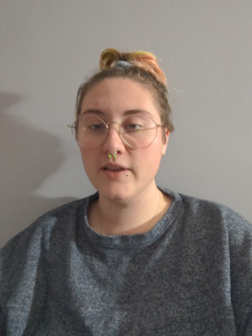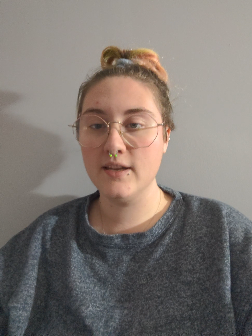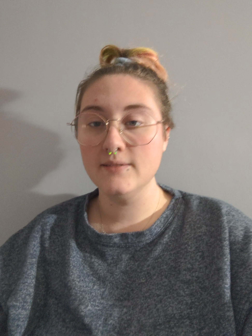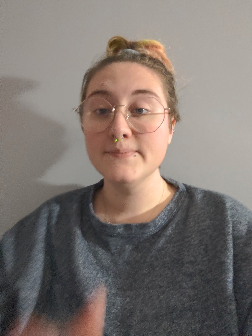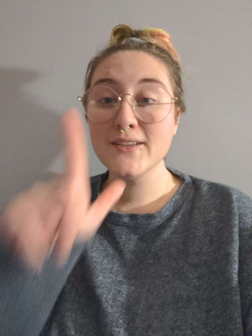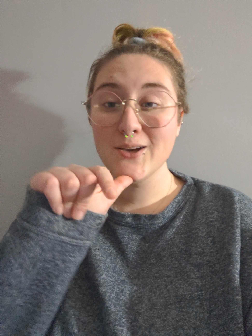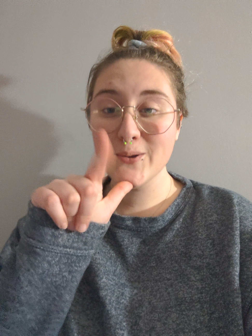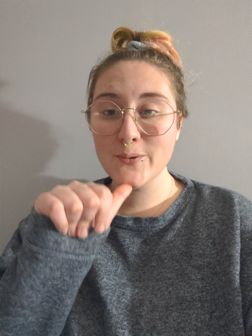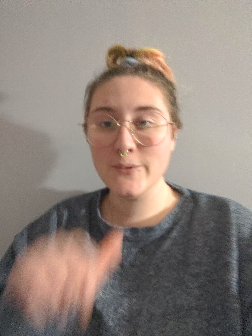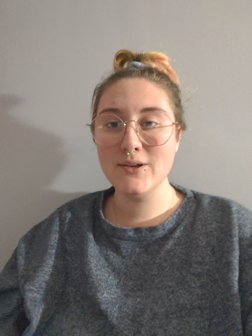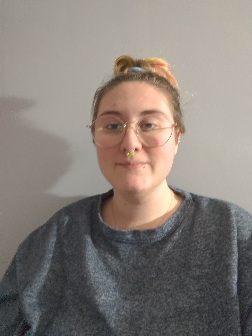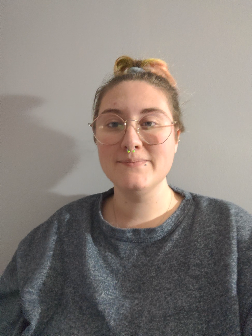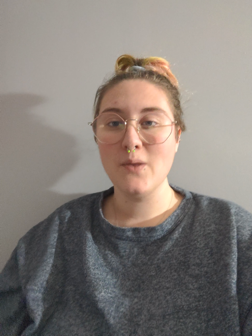who